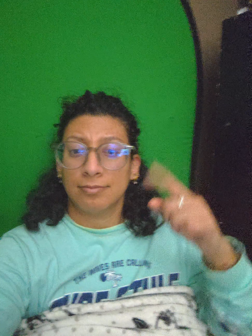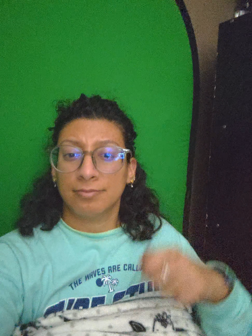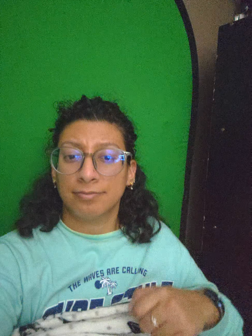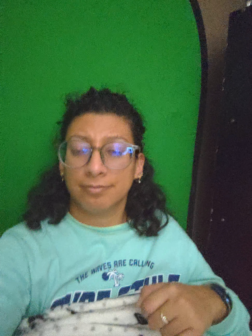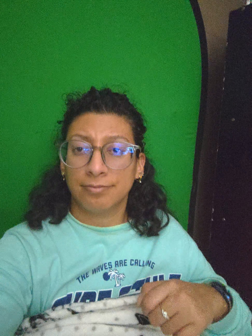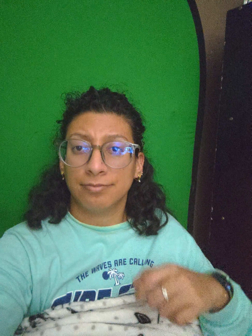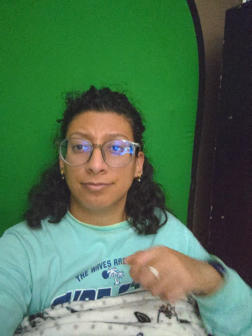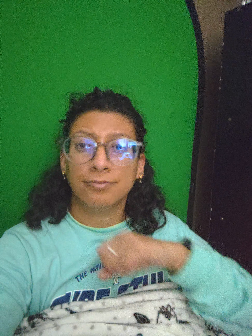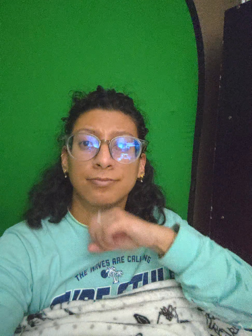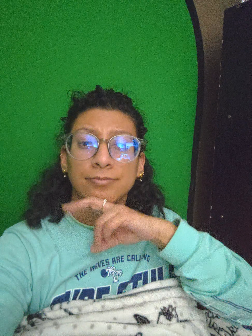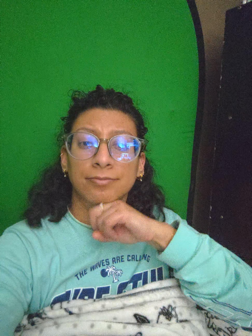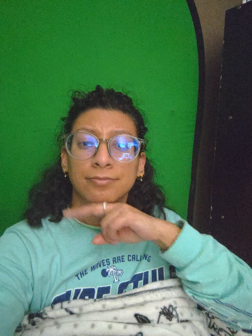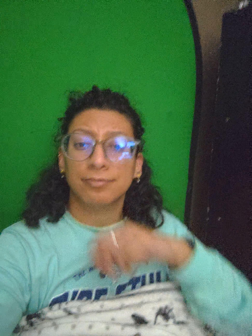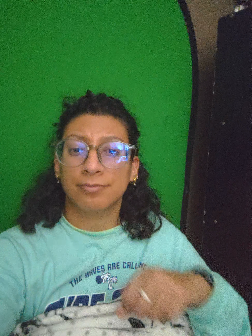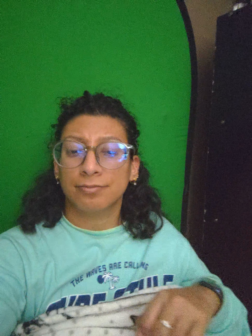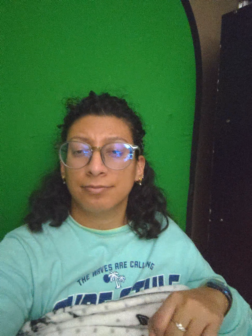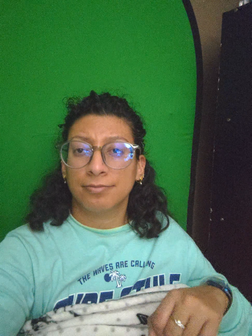frog